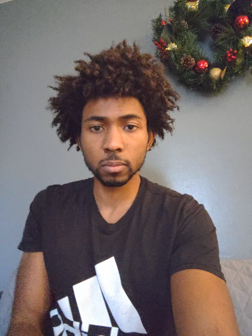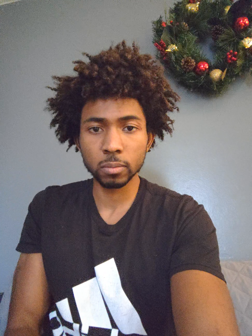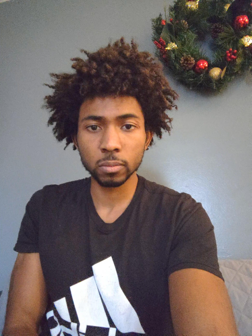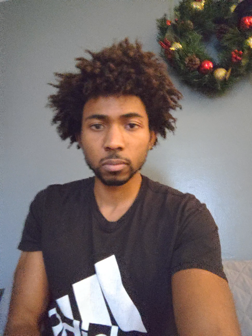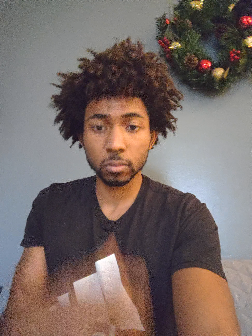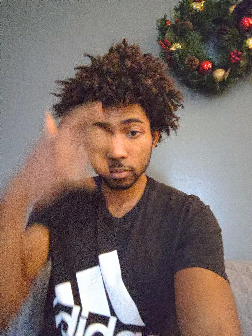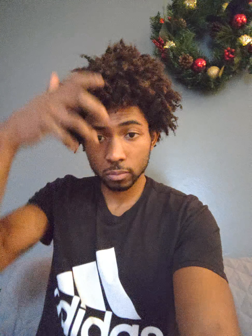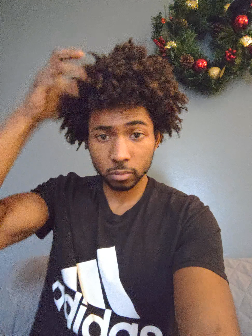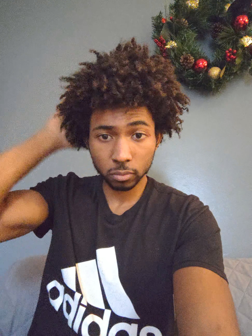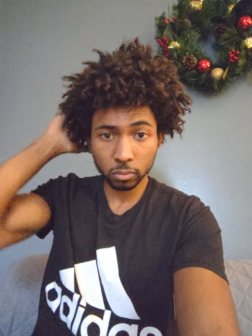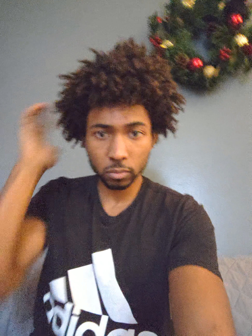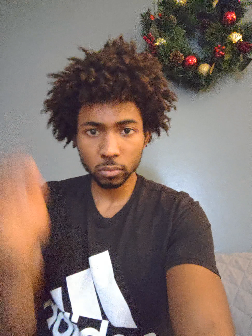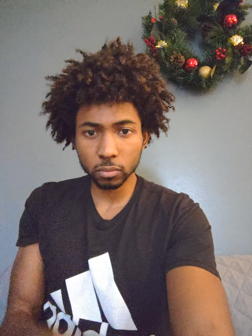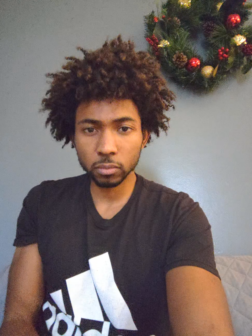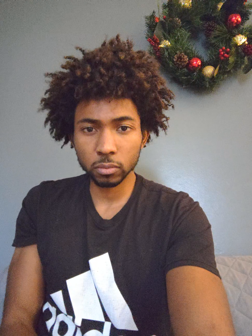lion